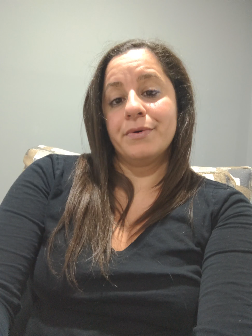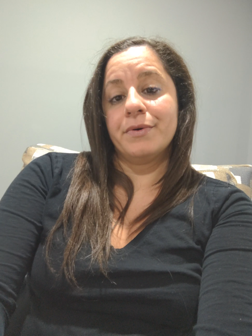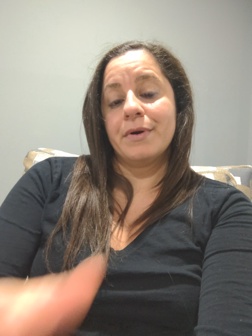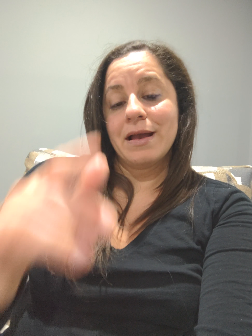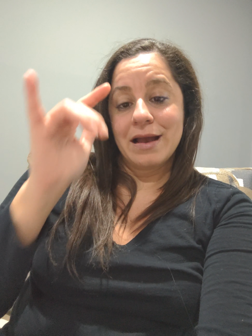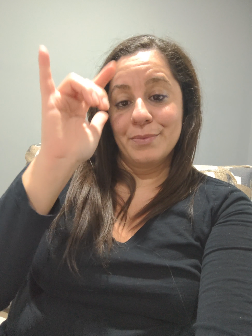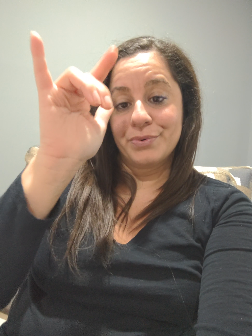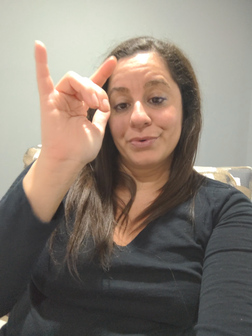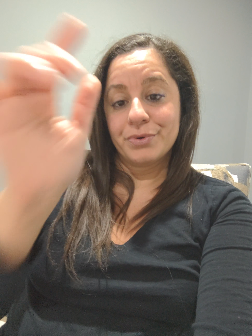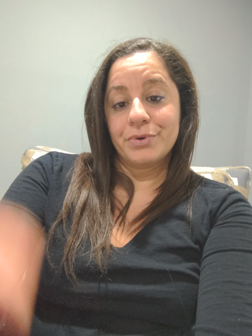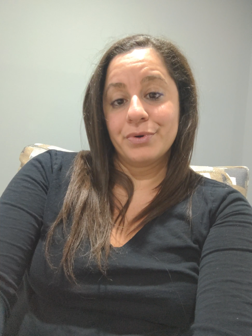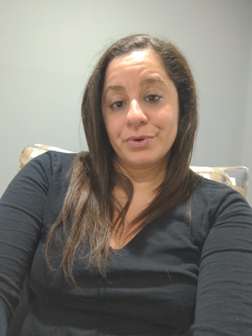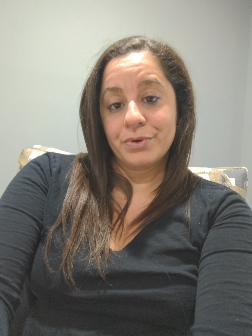airplane